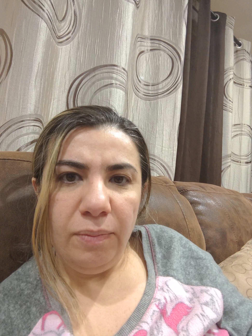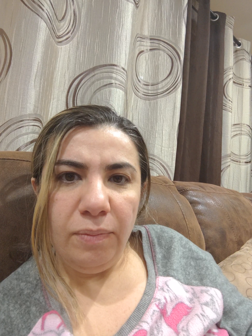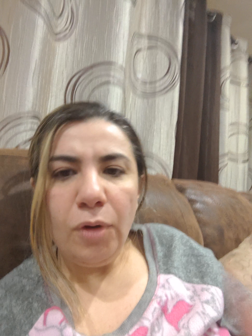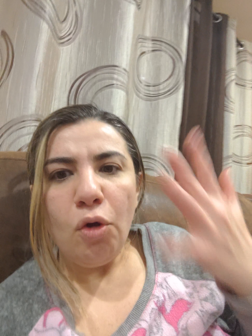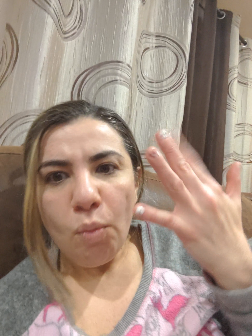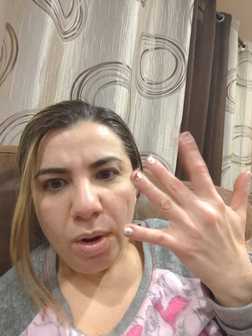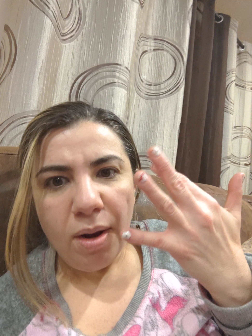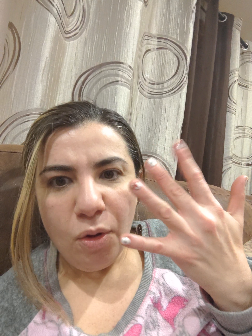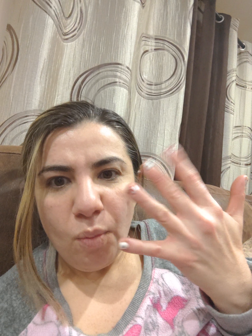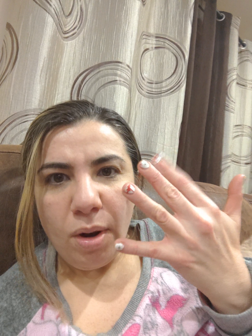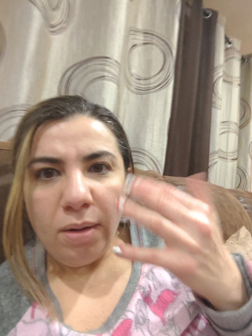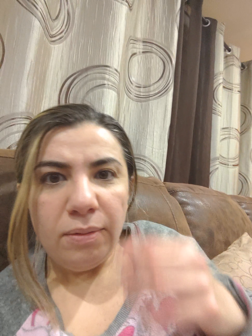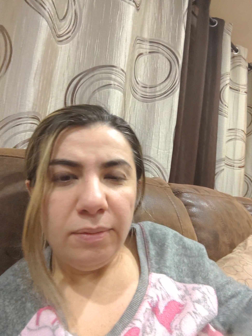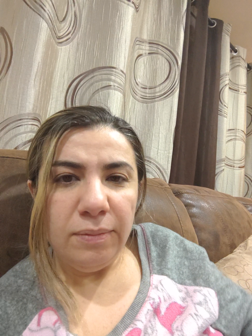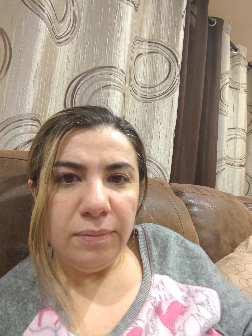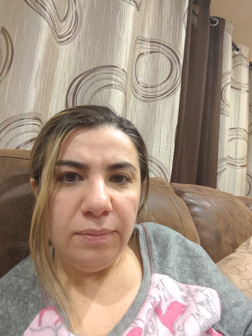wait